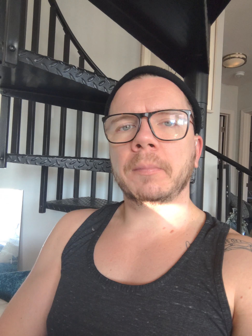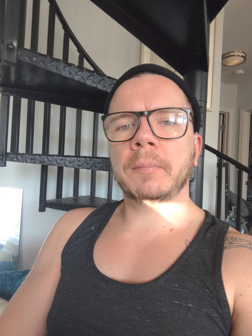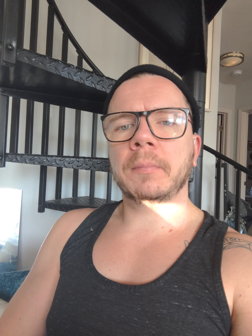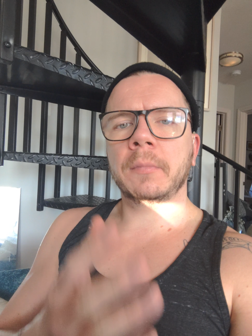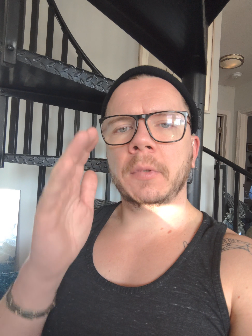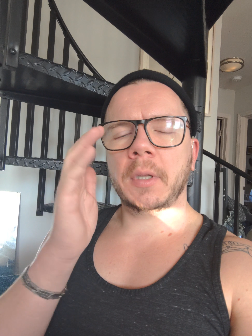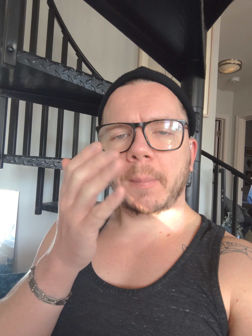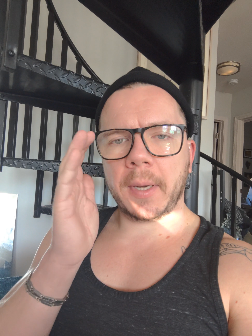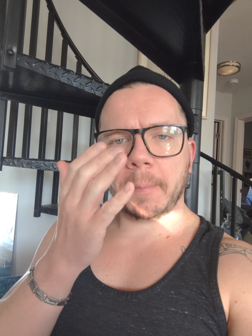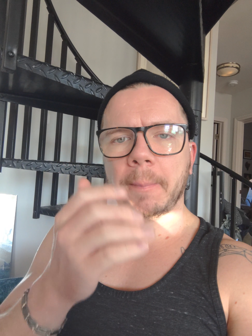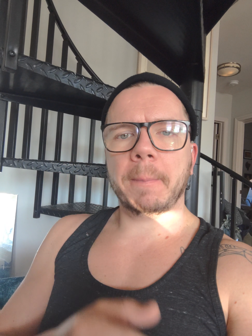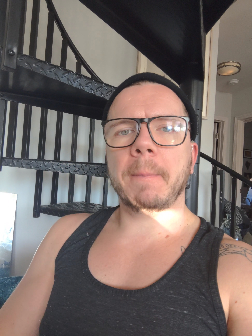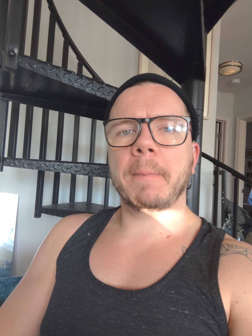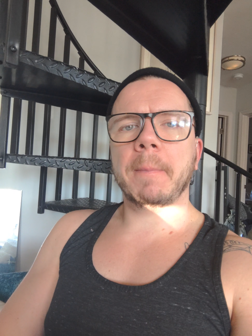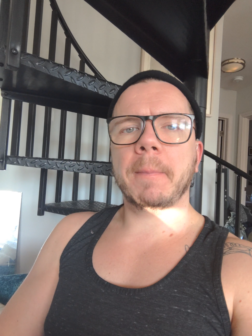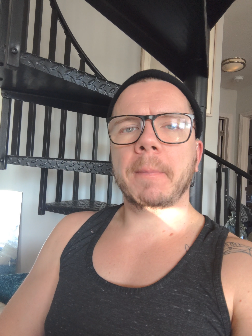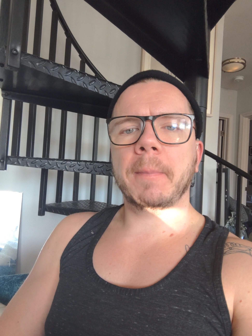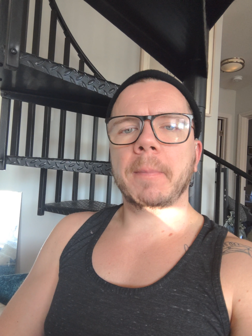sleepy